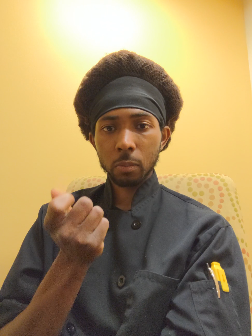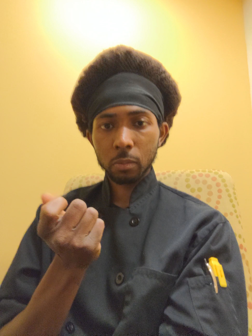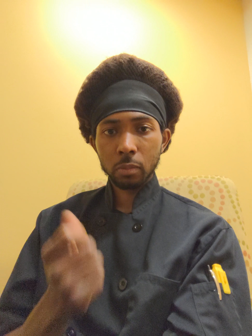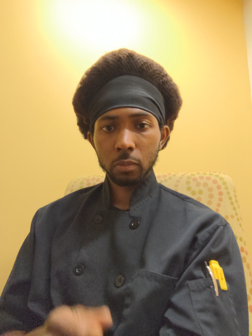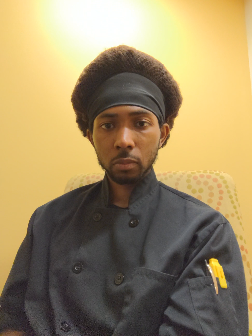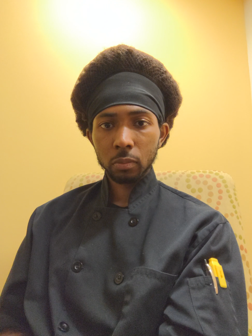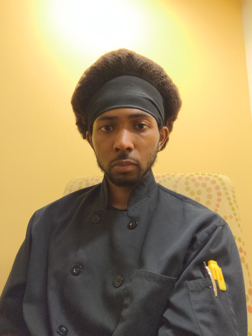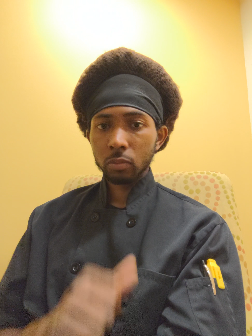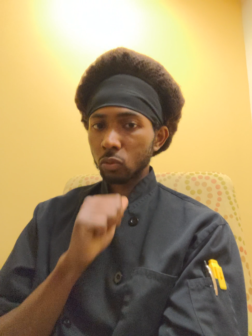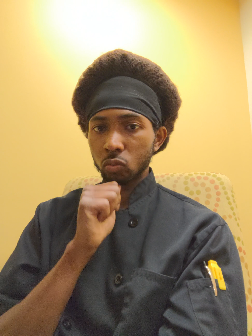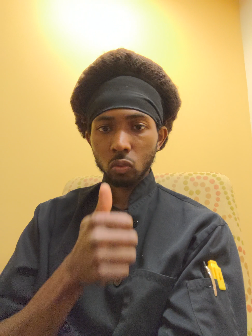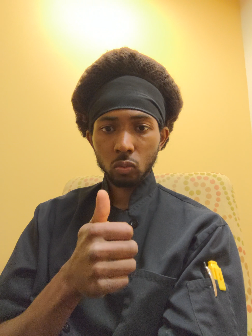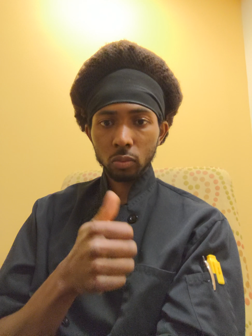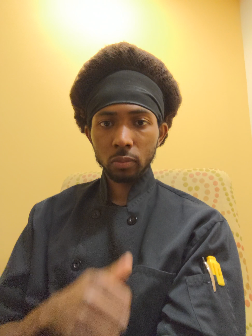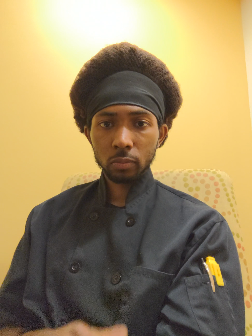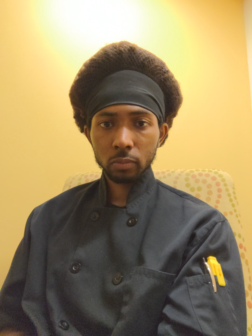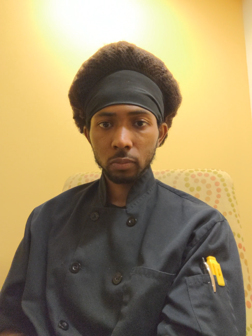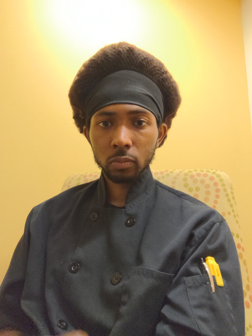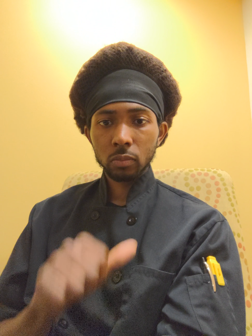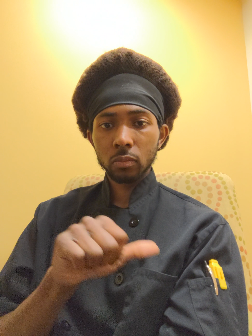don't